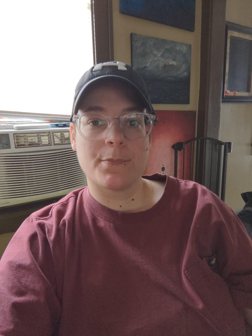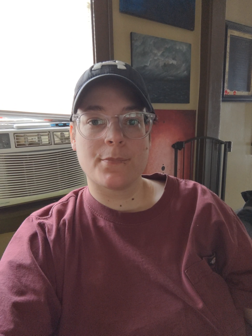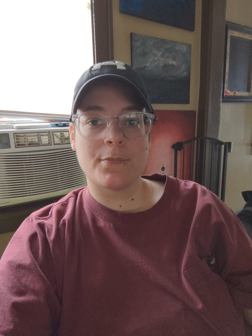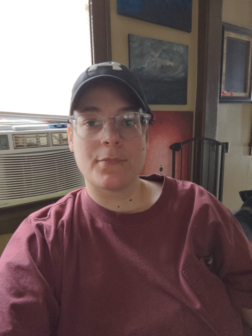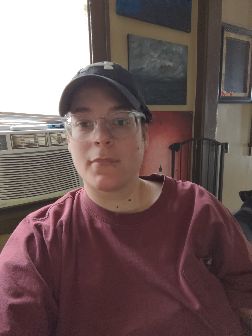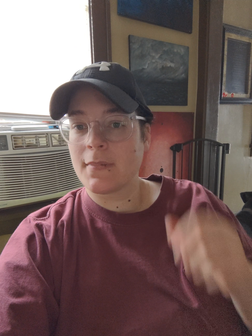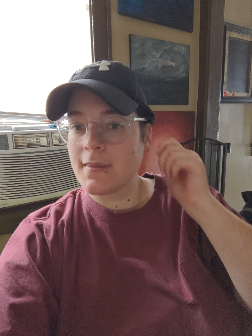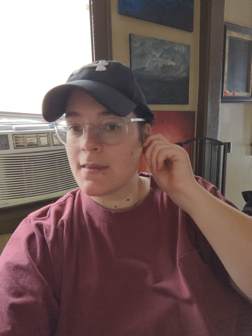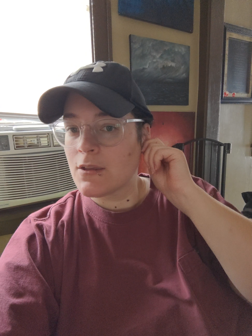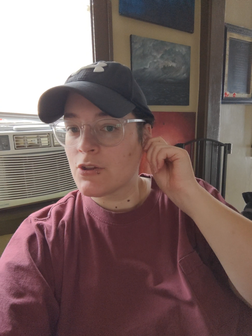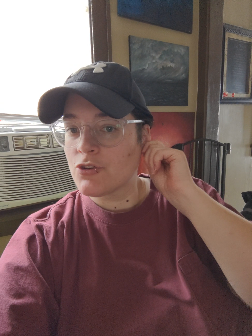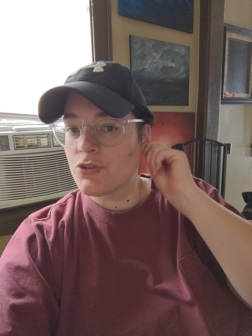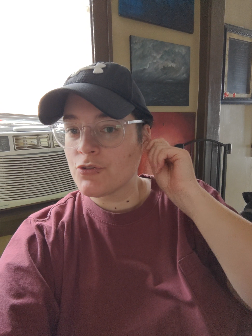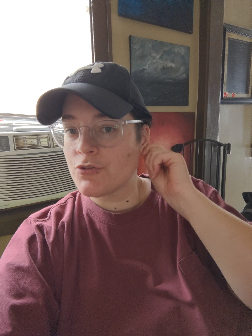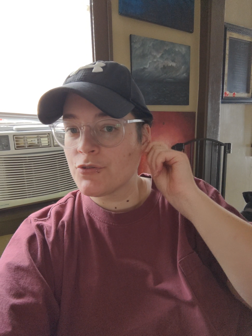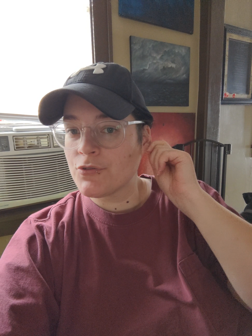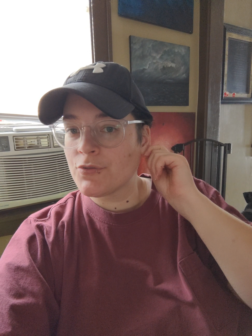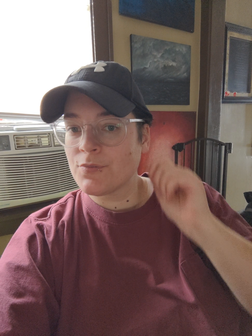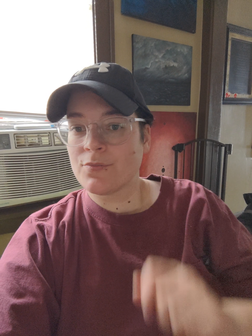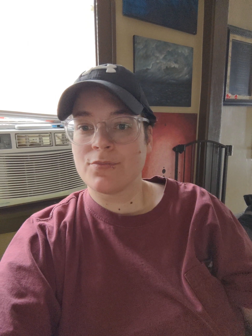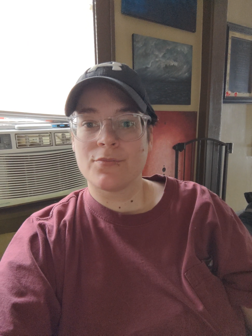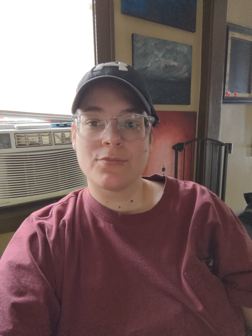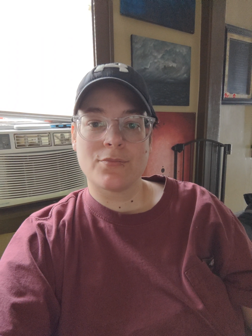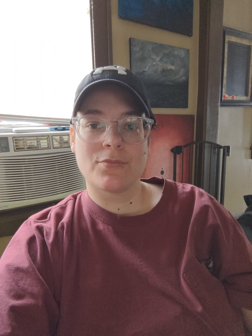ear